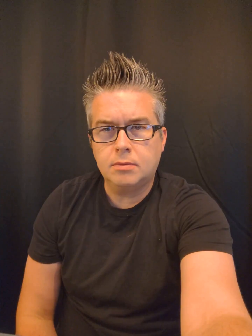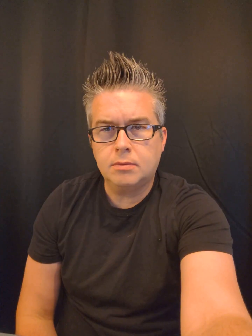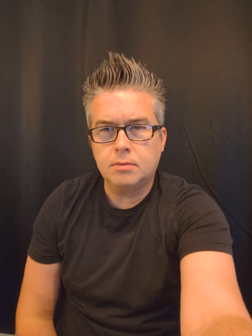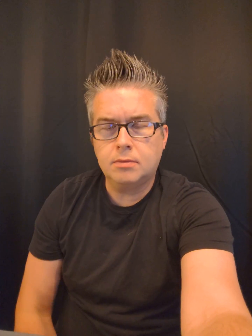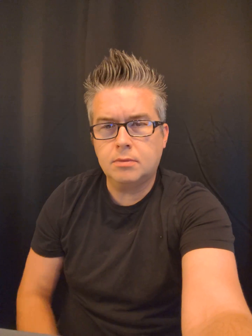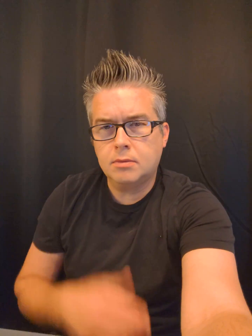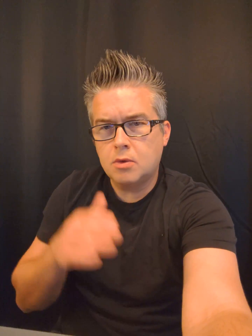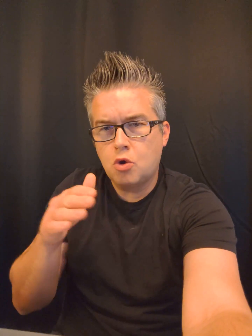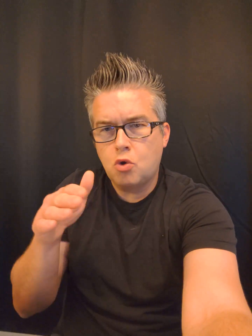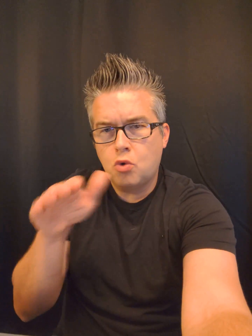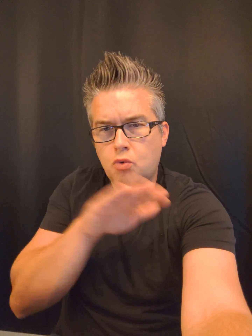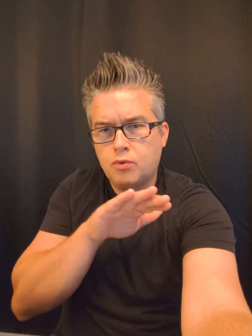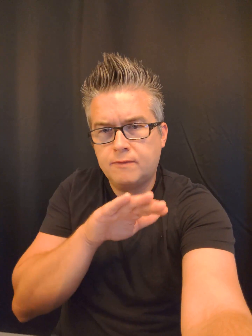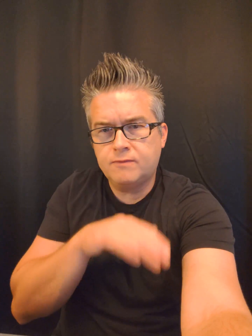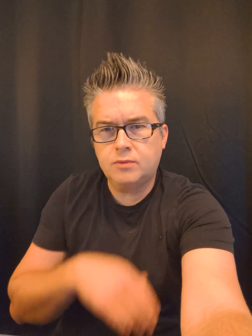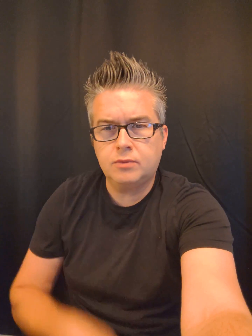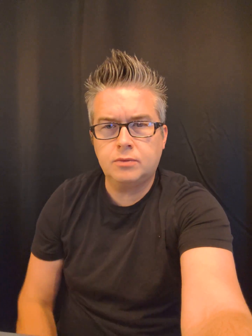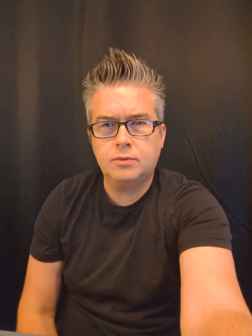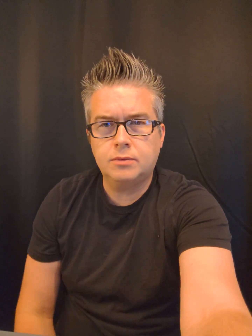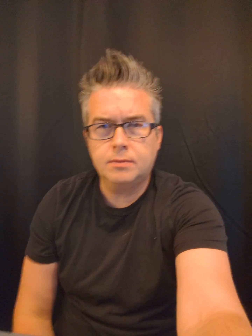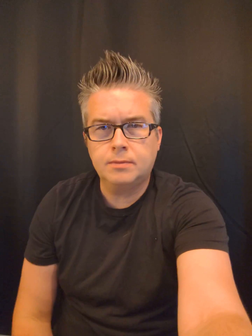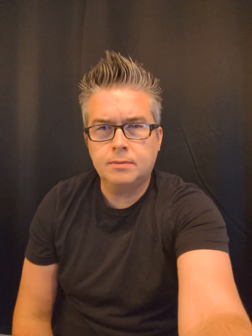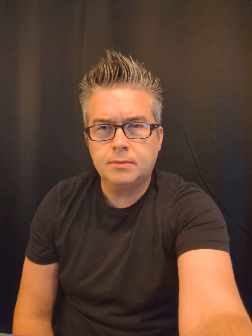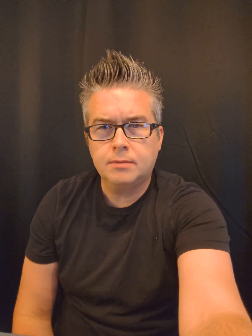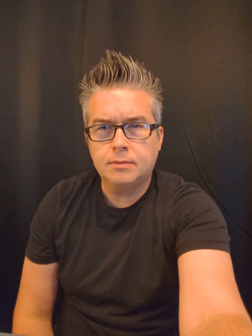cover